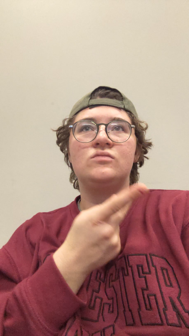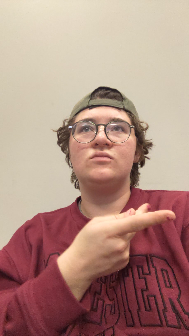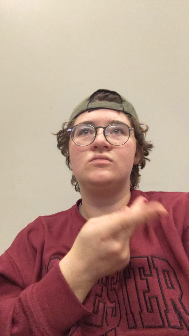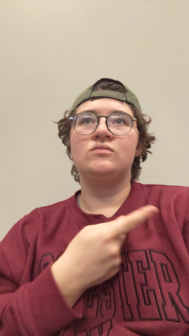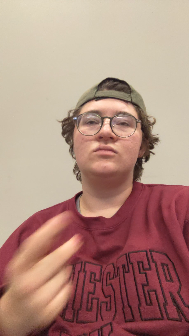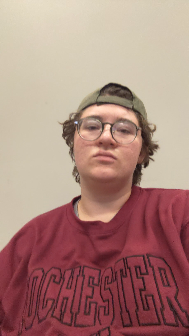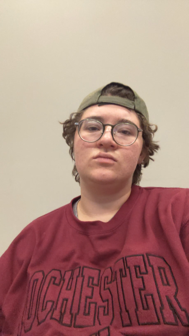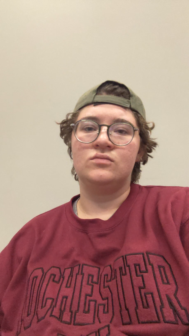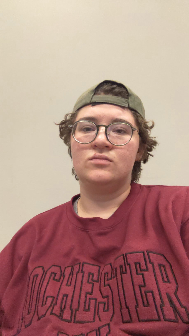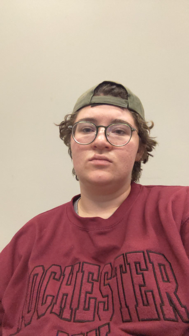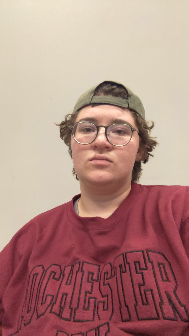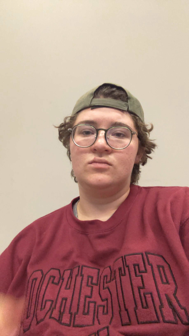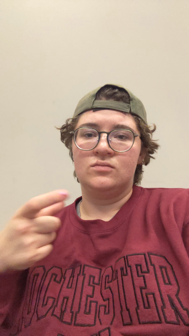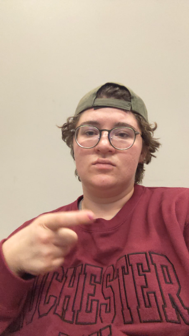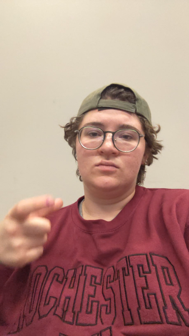plate